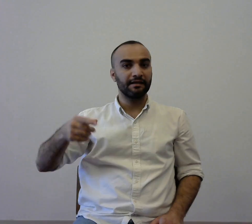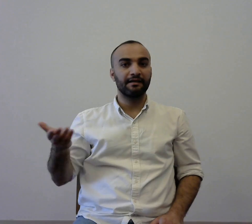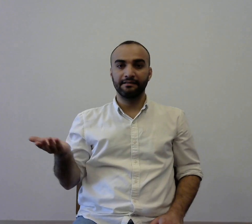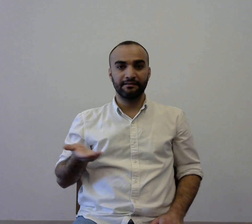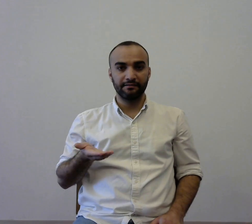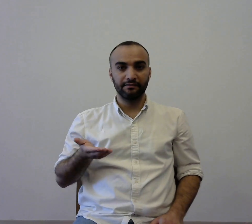necə